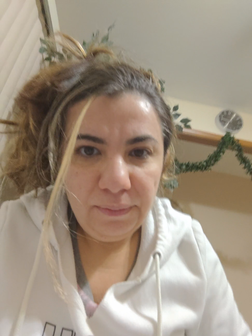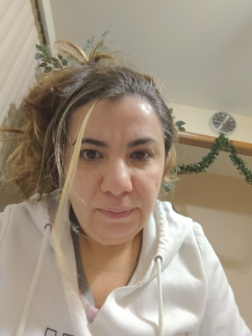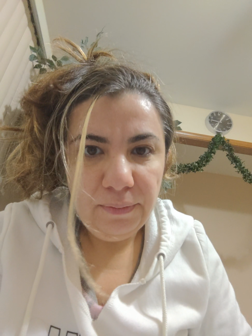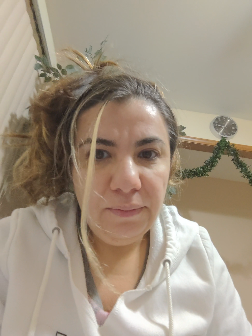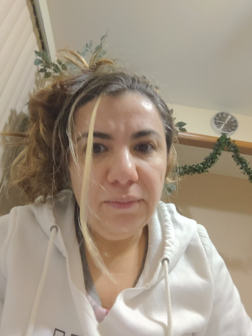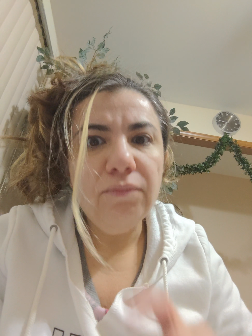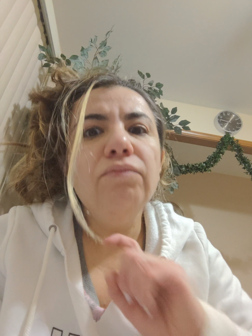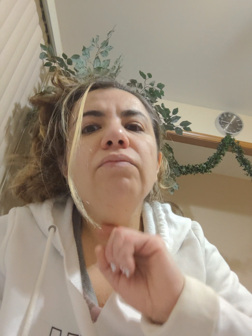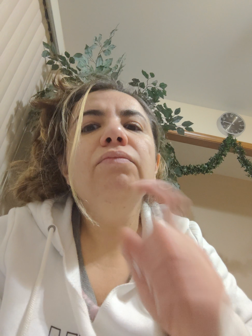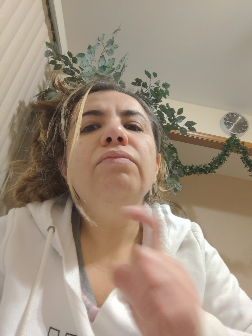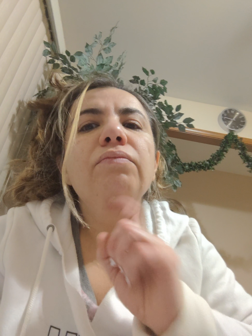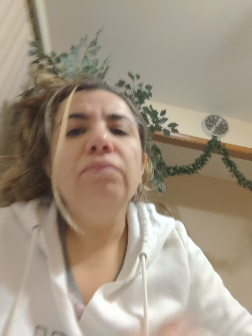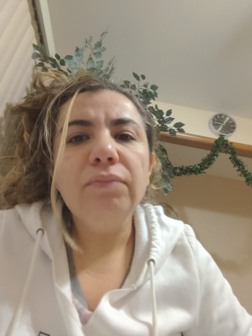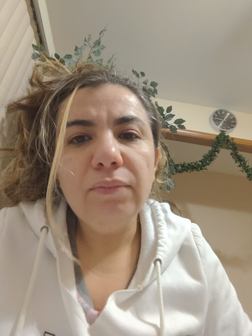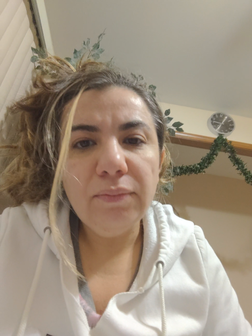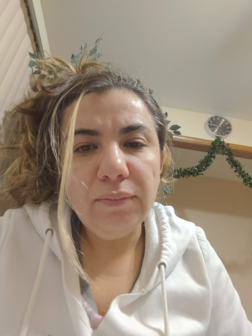garbage